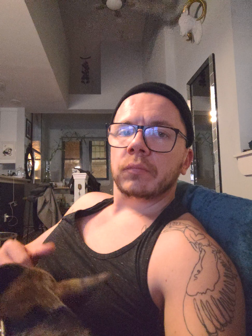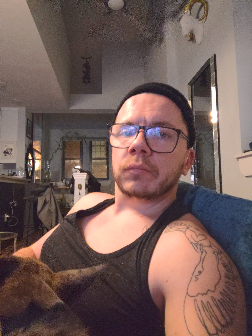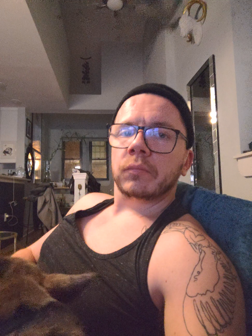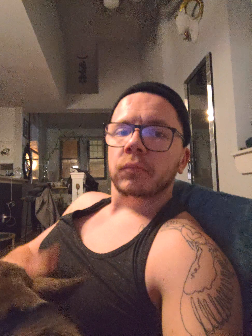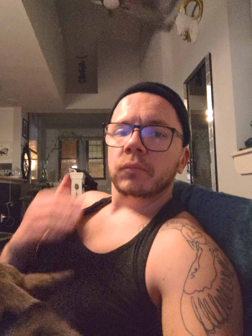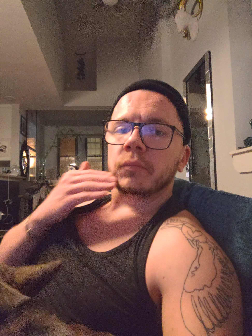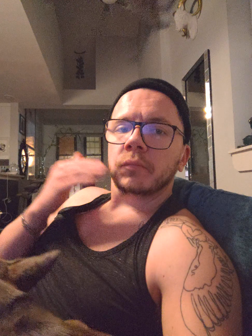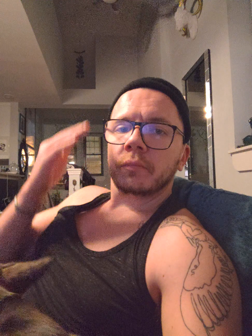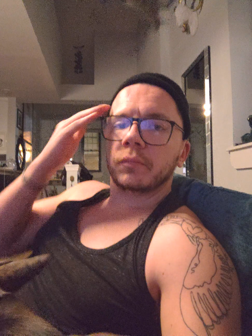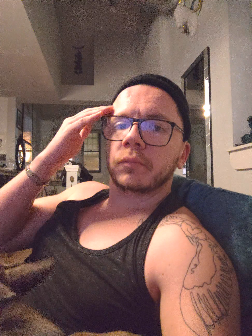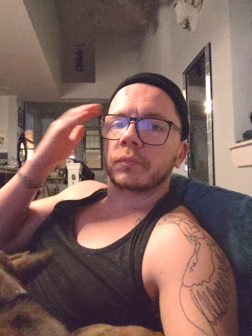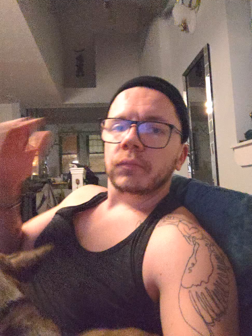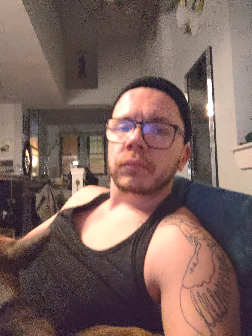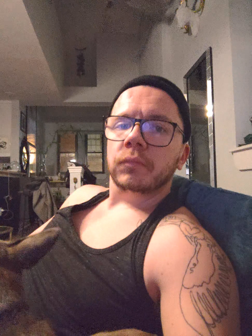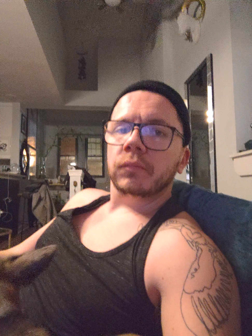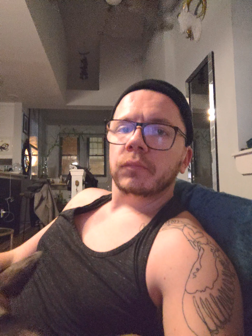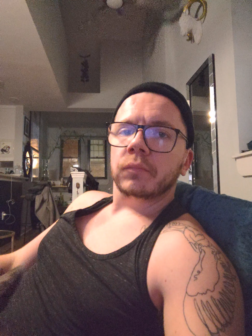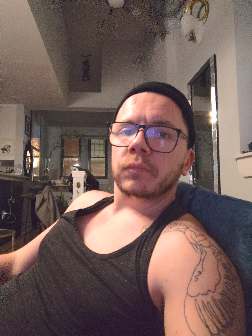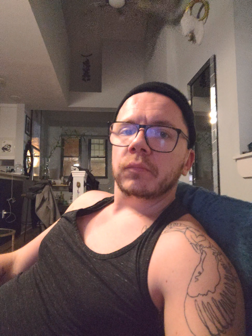head